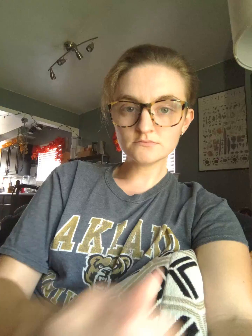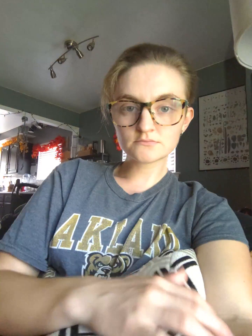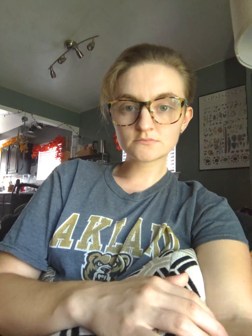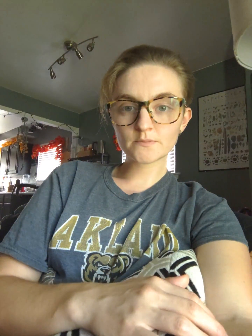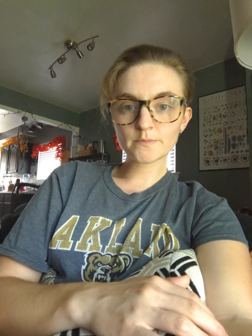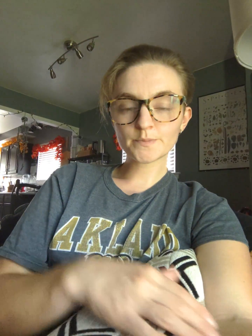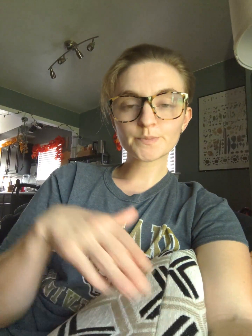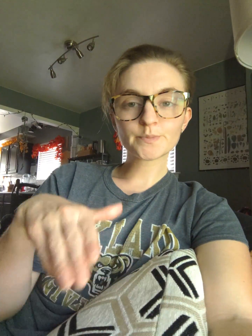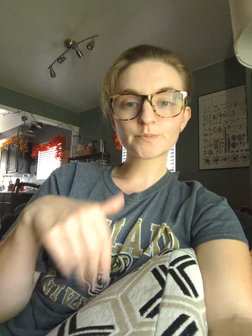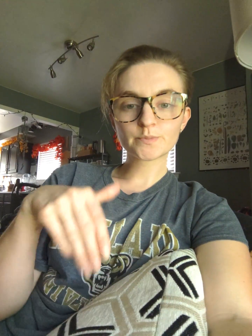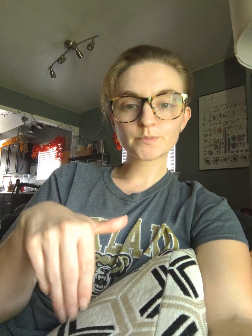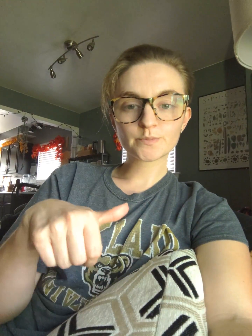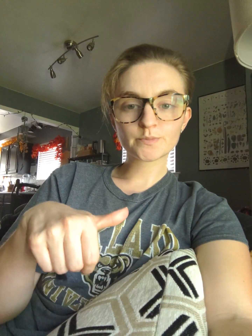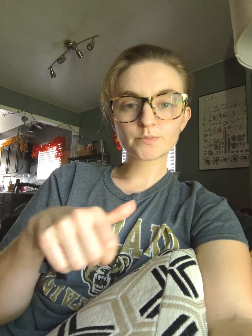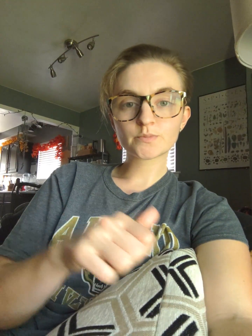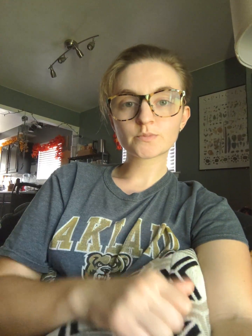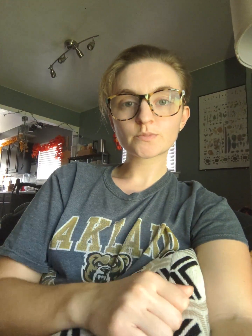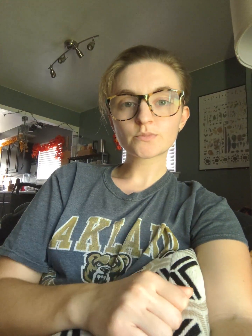pants